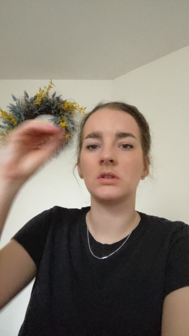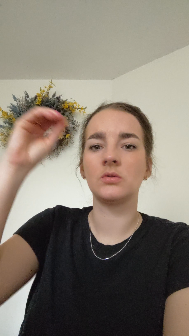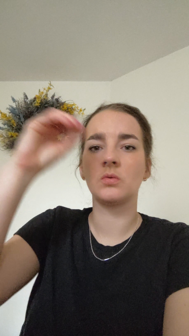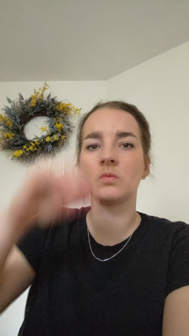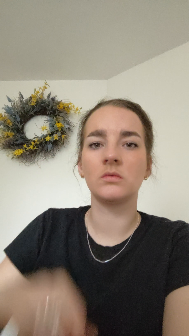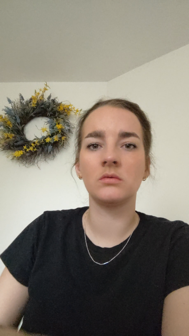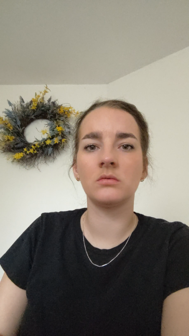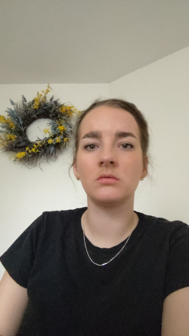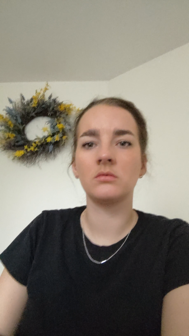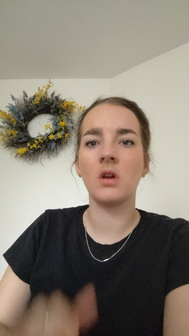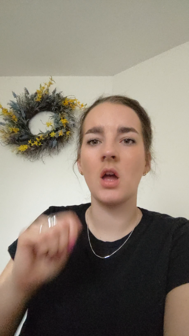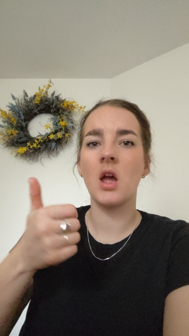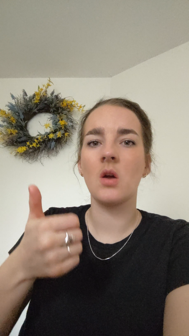how